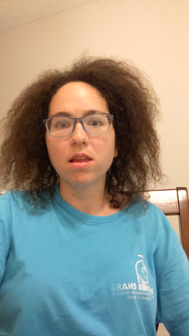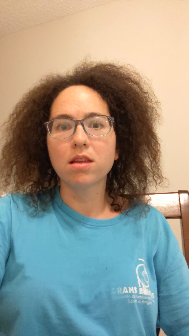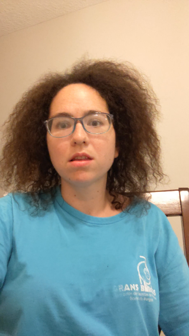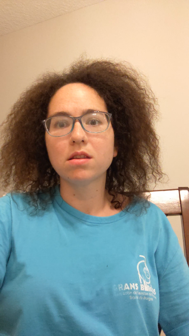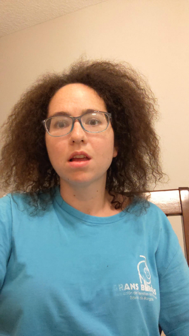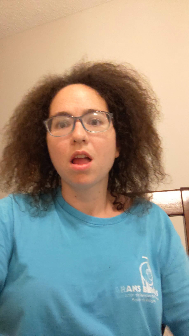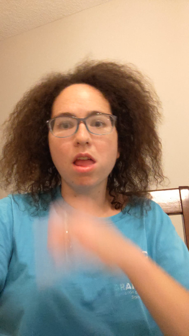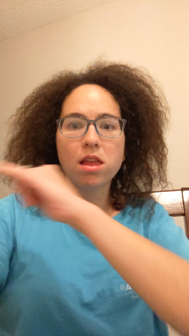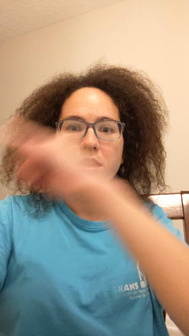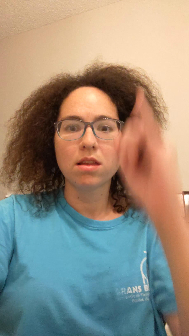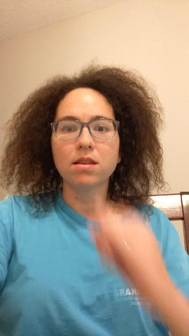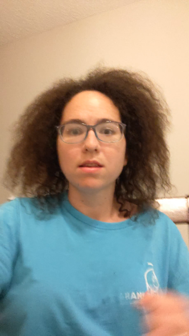draw